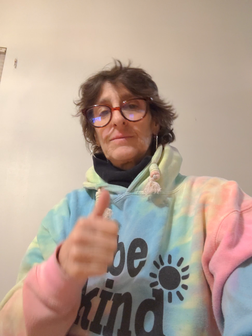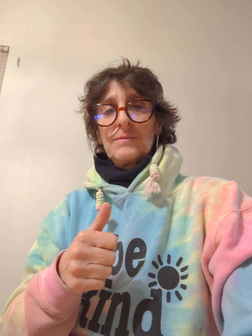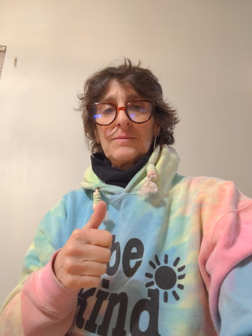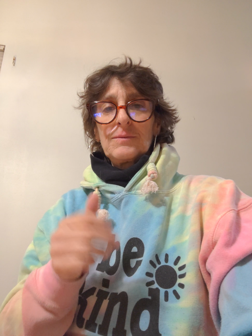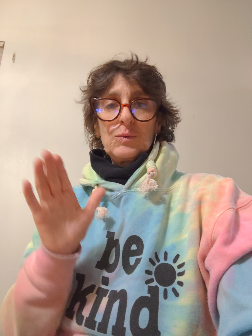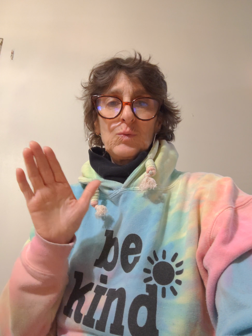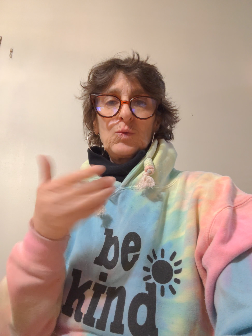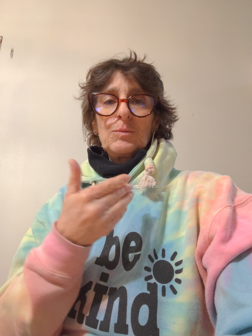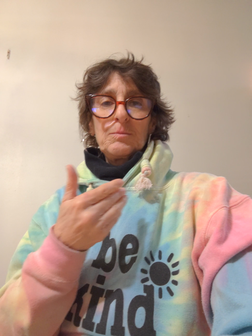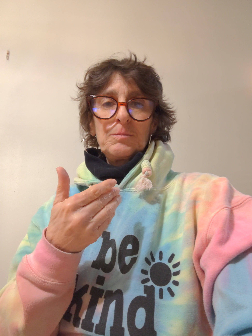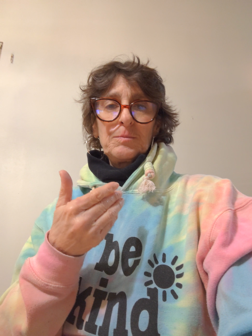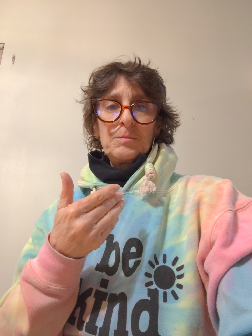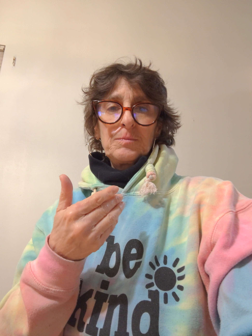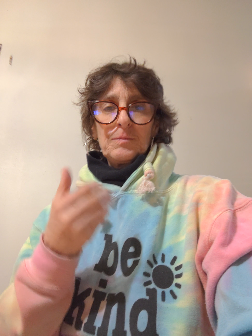room